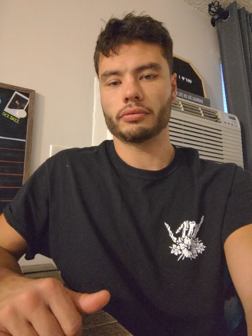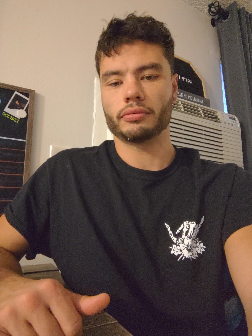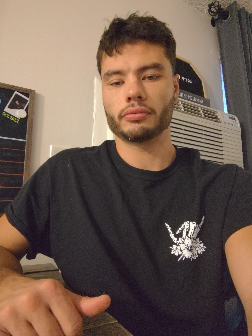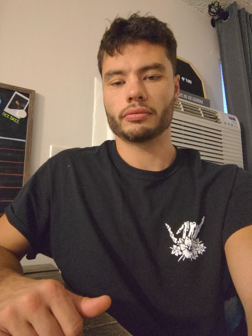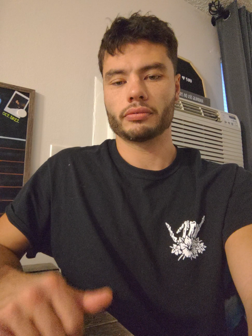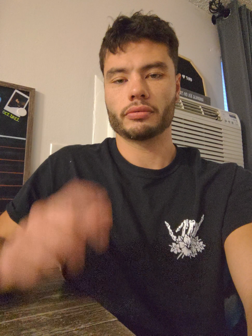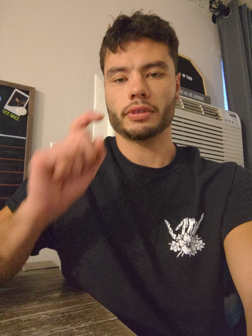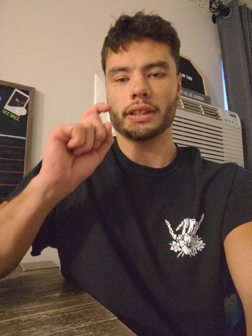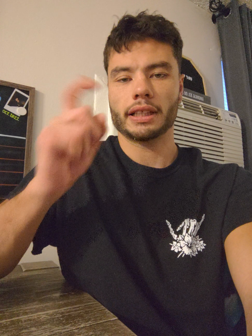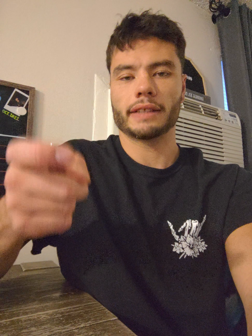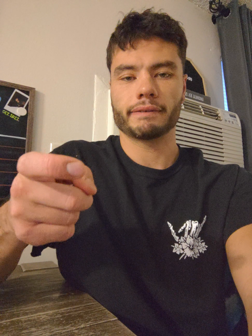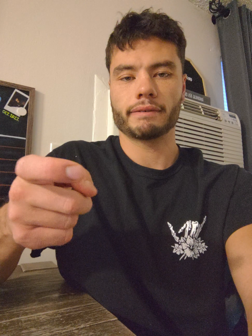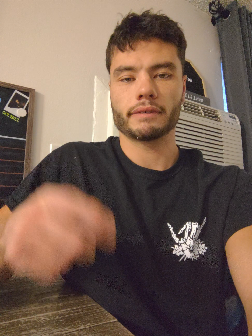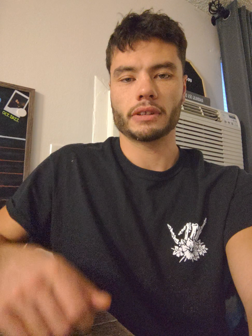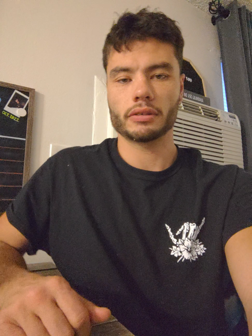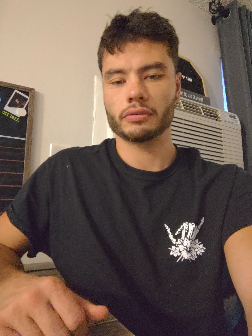gift